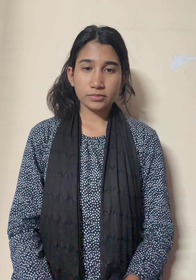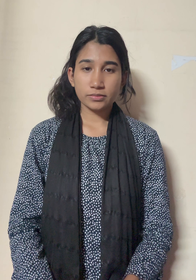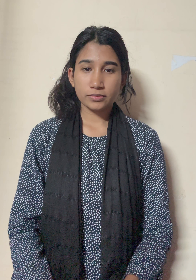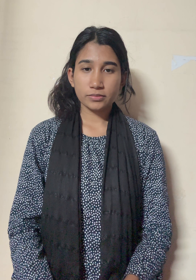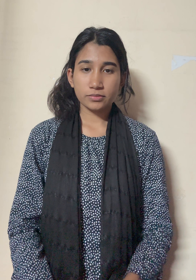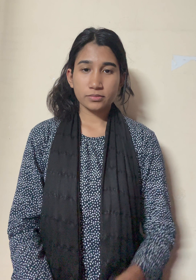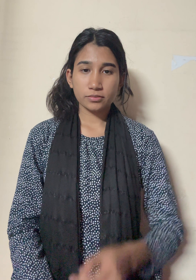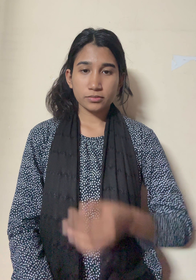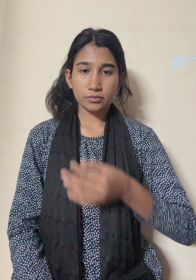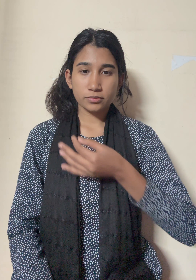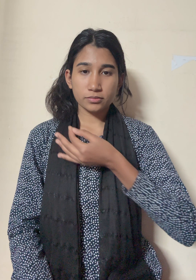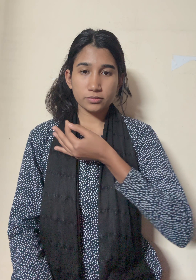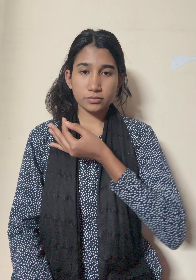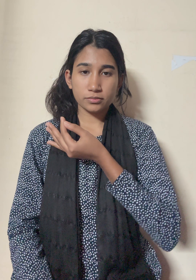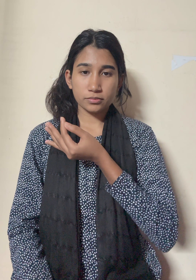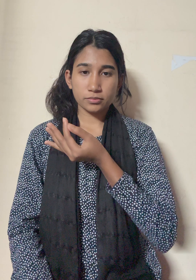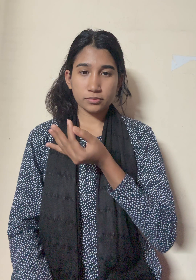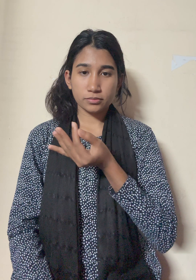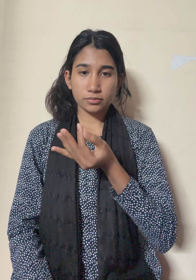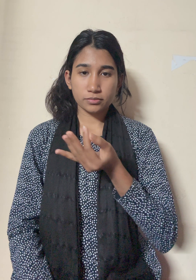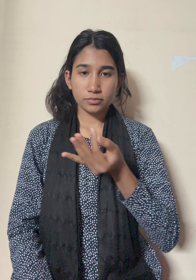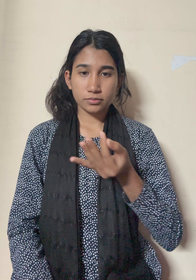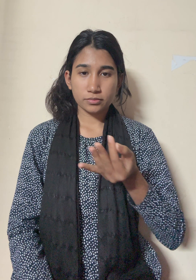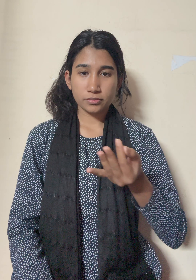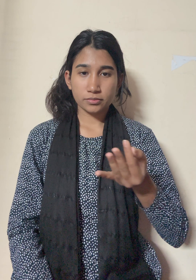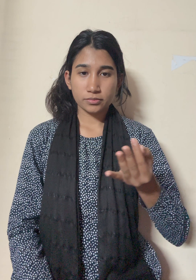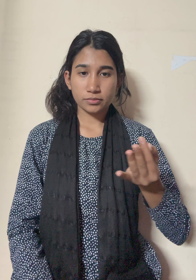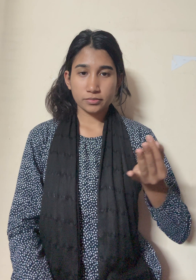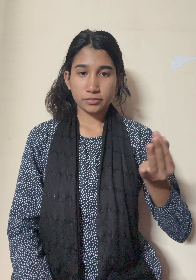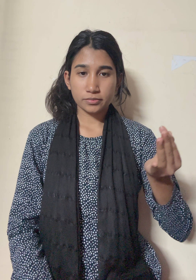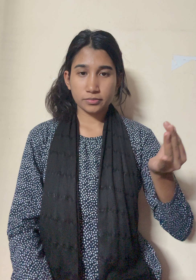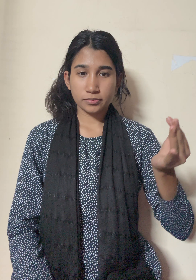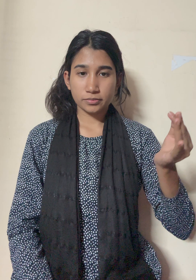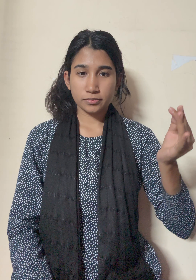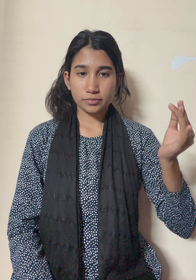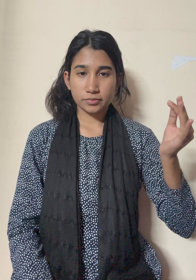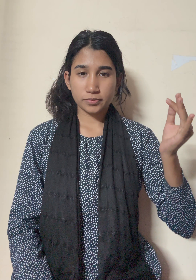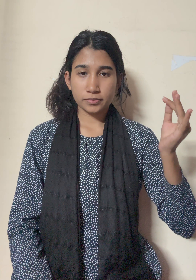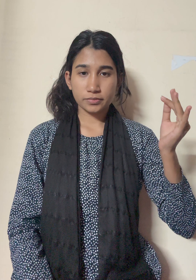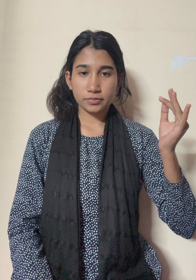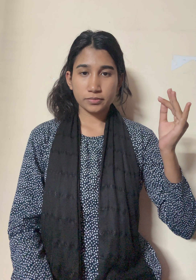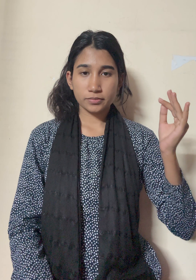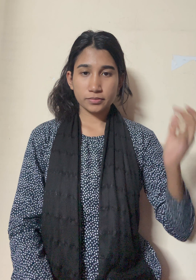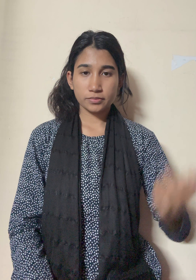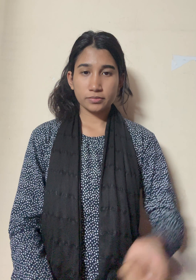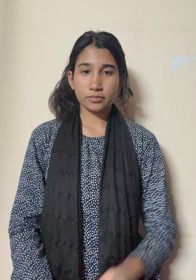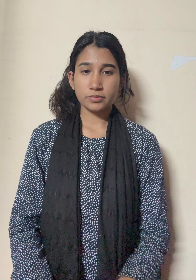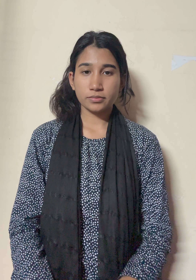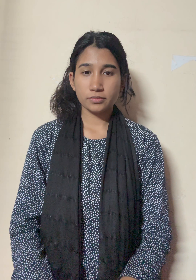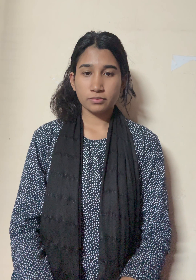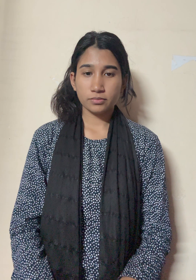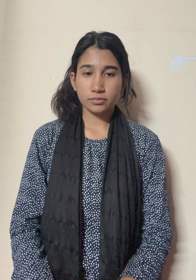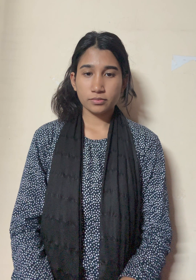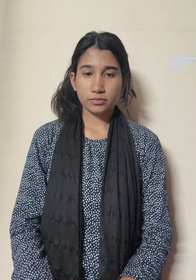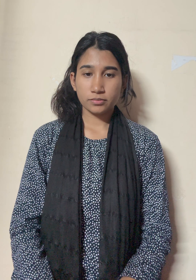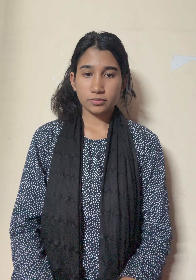গান করা